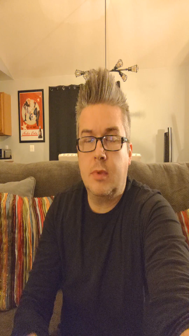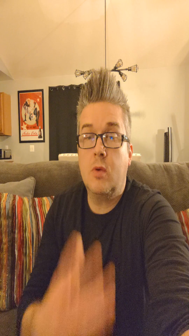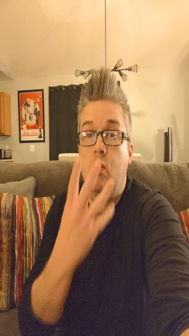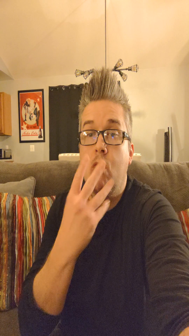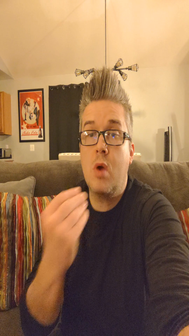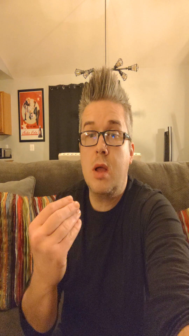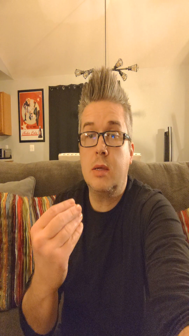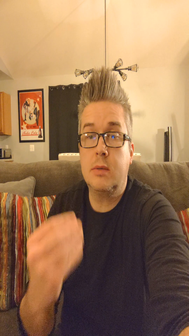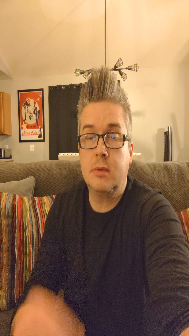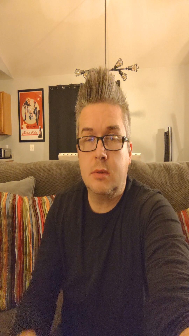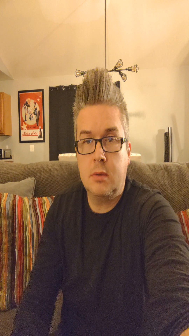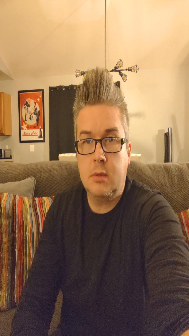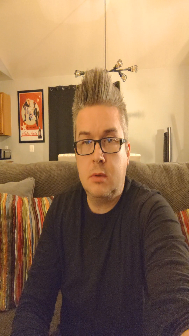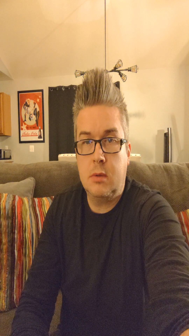wet